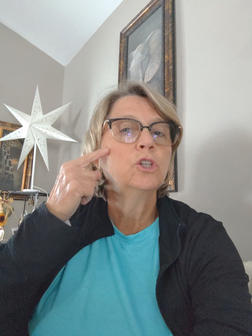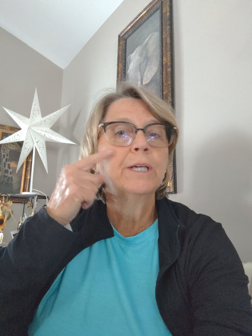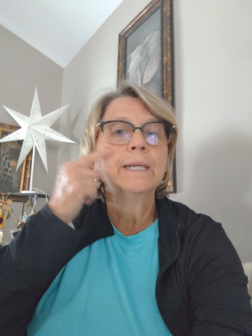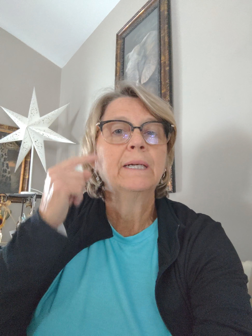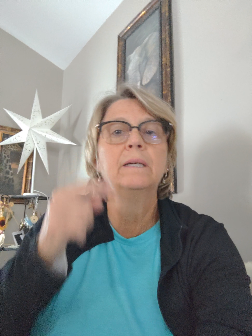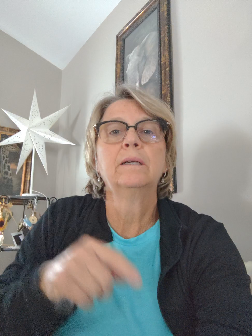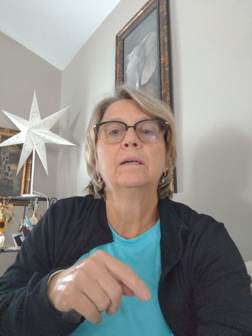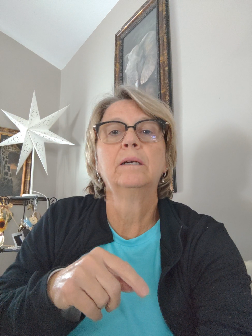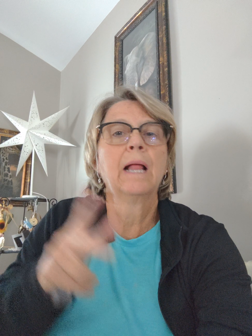cheek